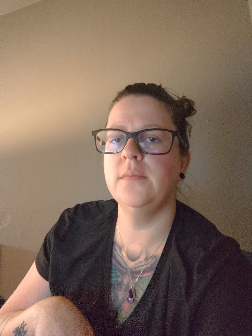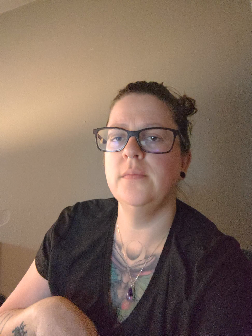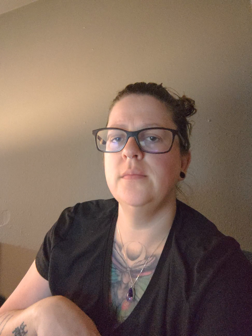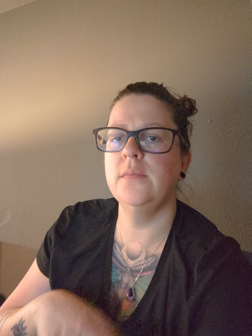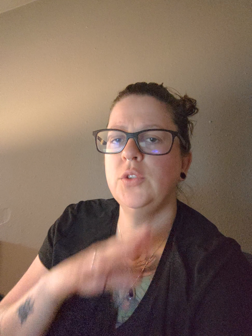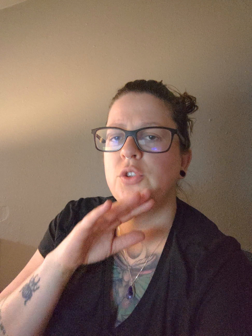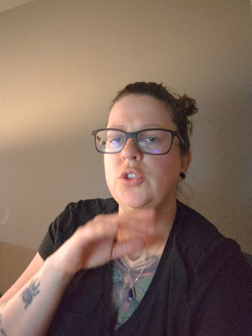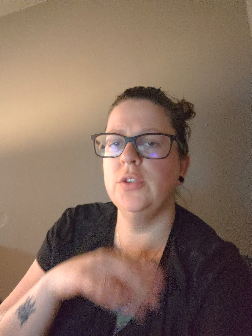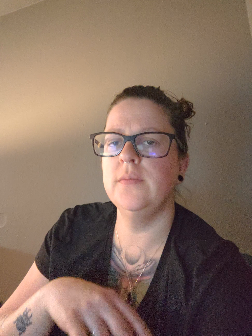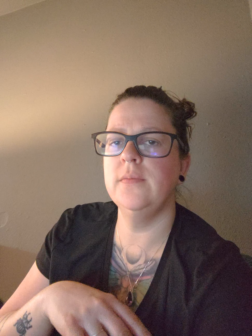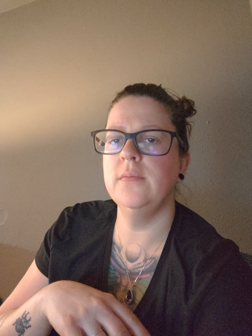dirty